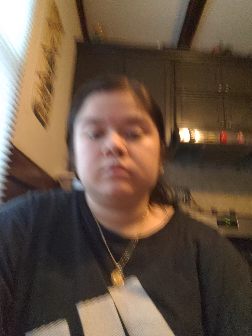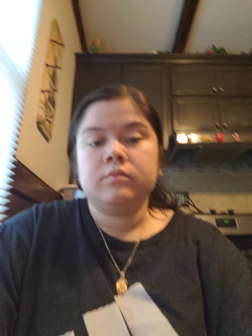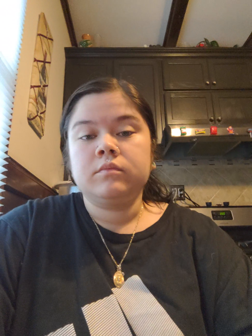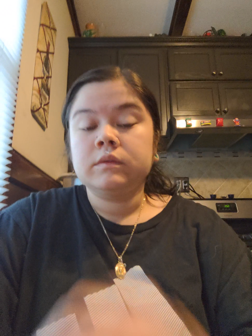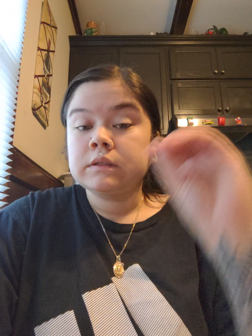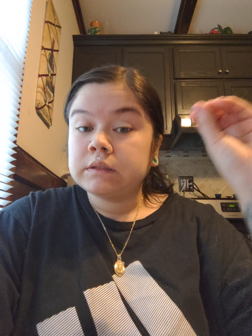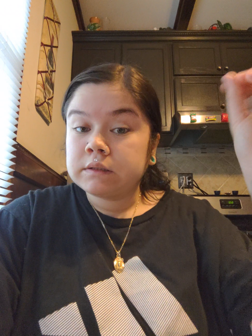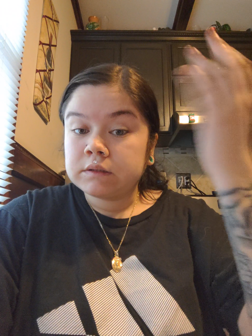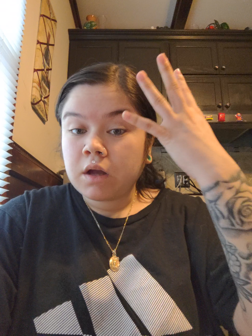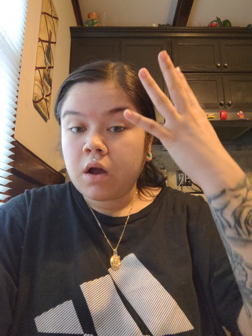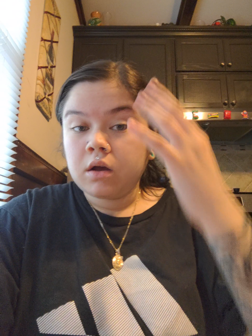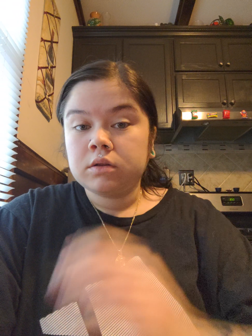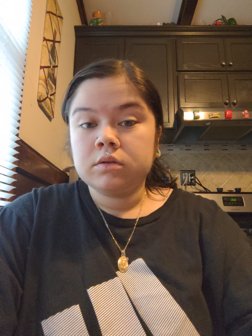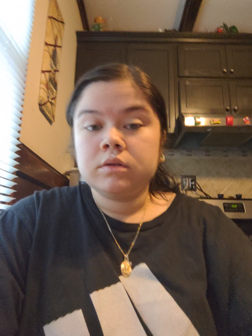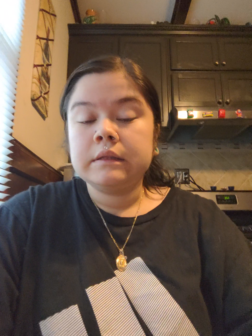sun